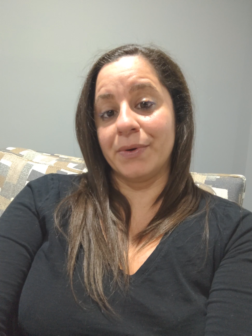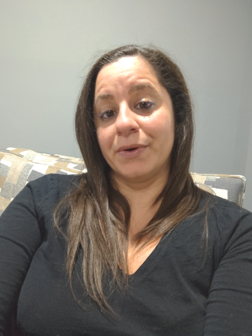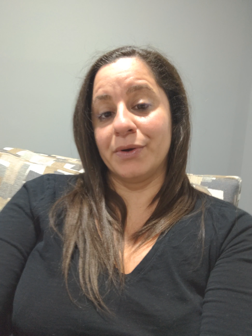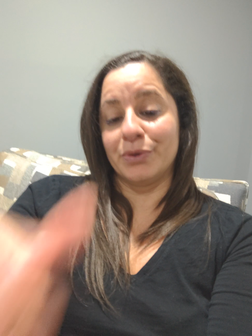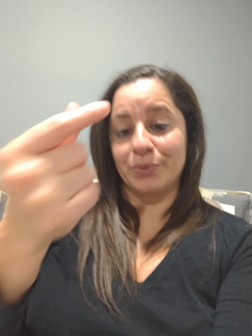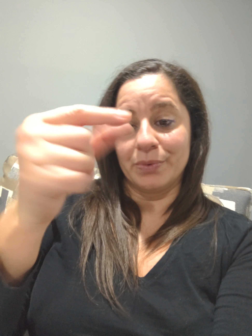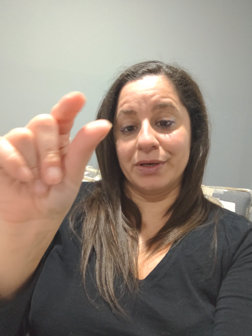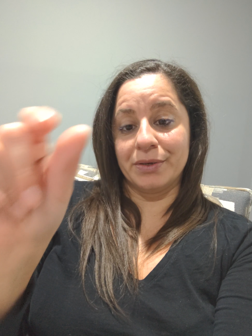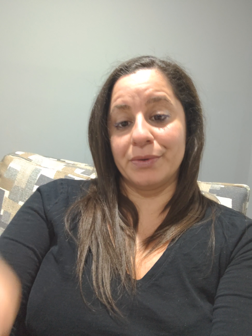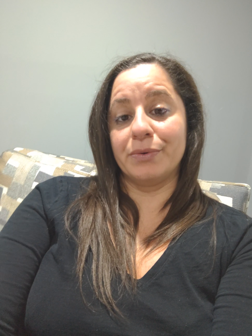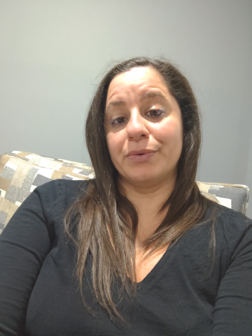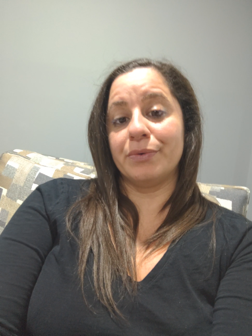green